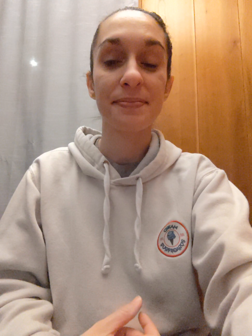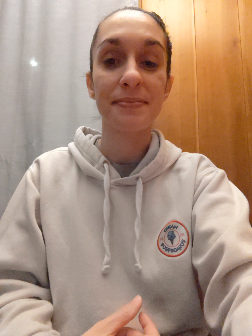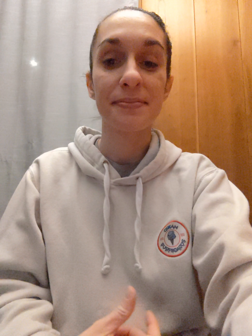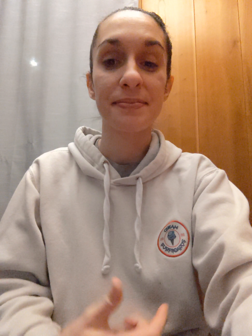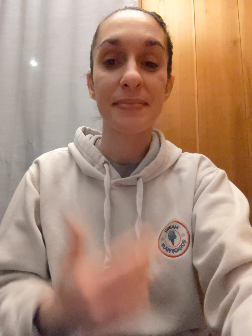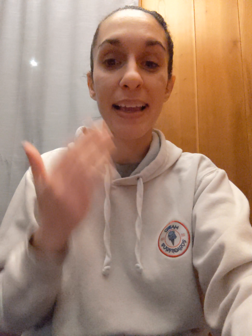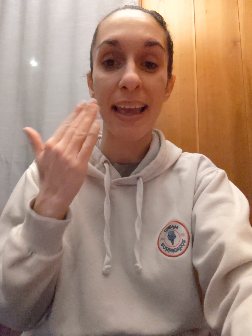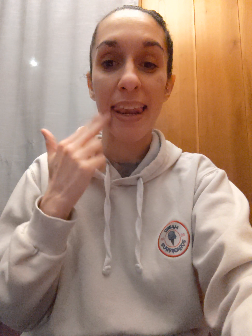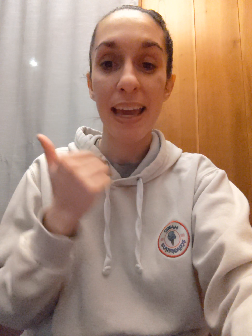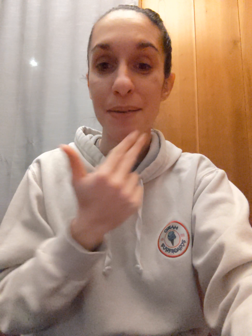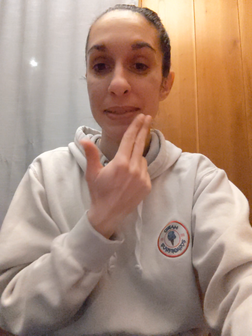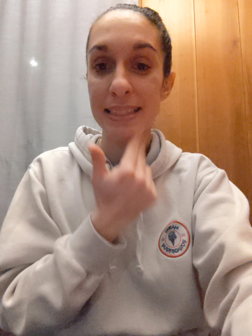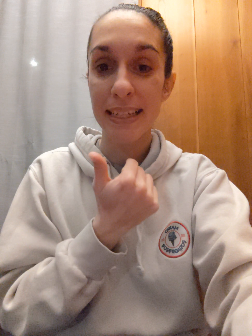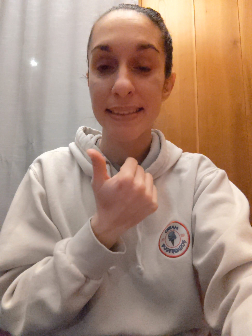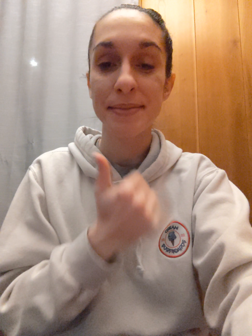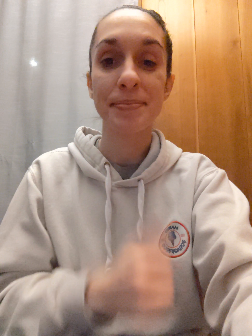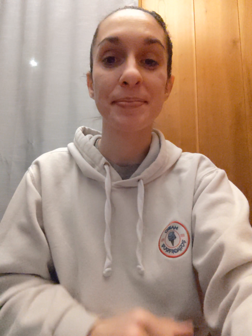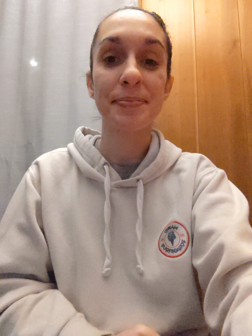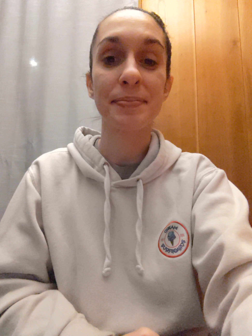napkin